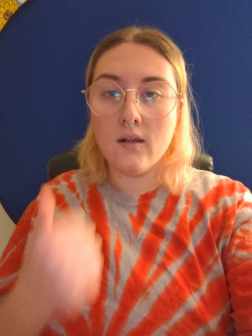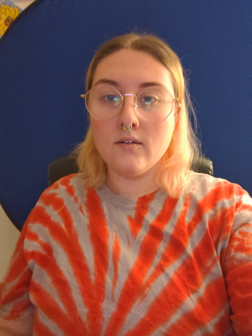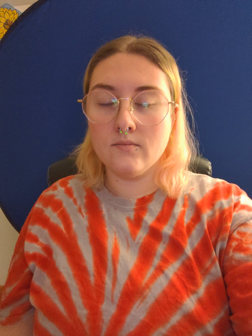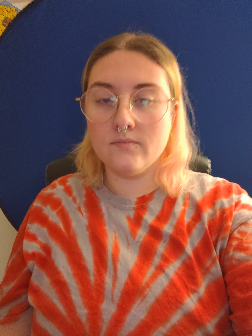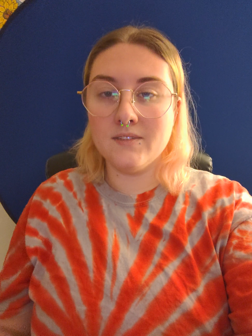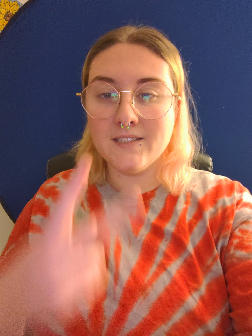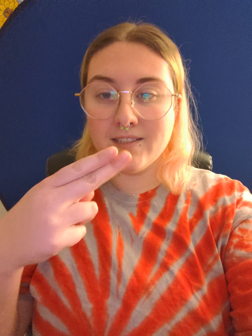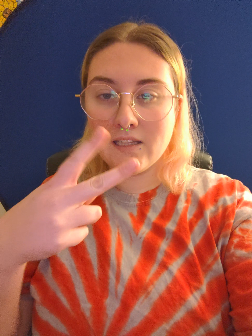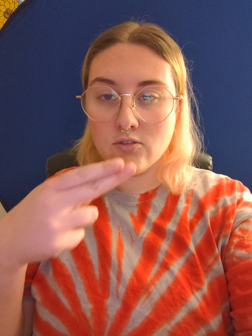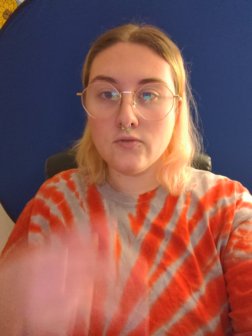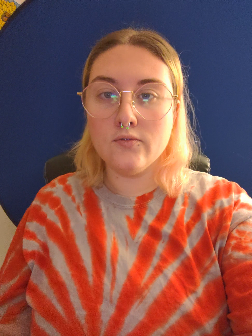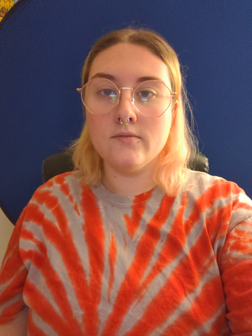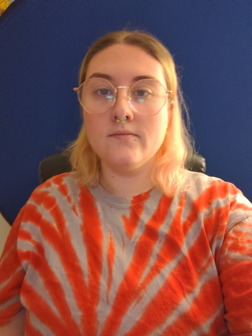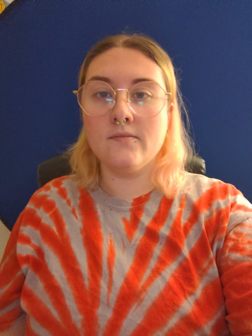scissors